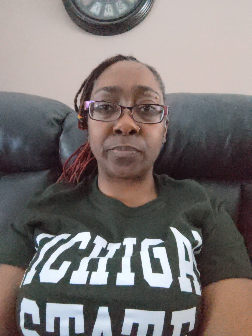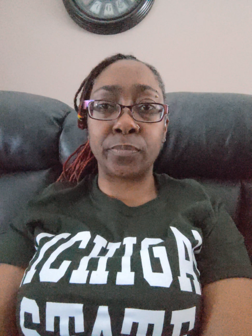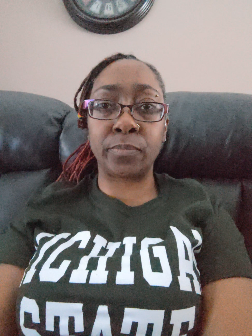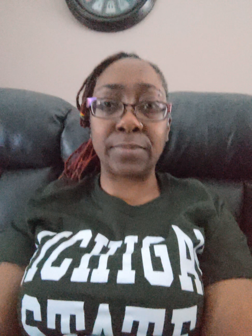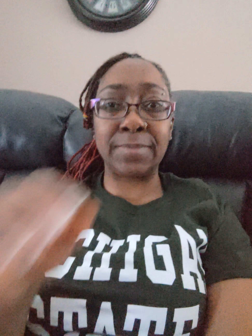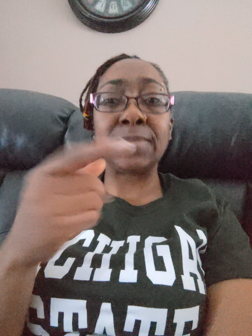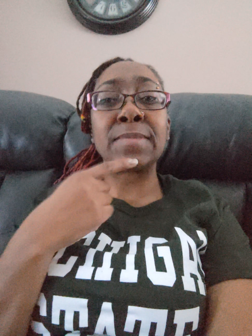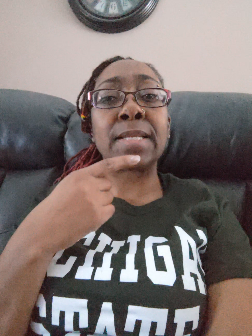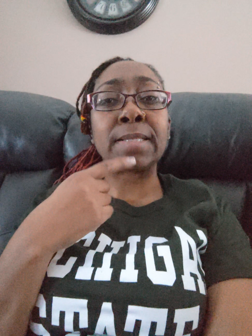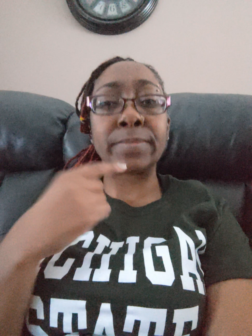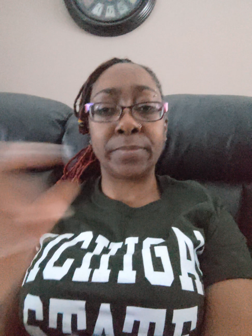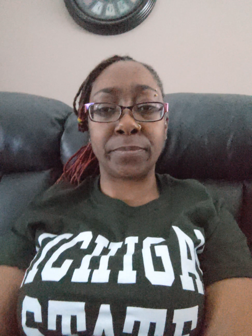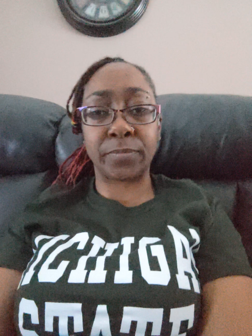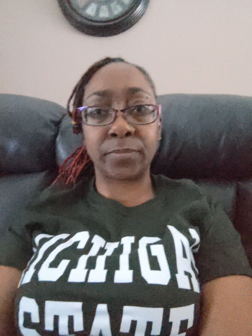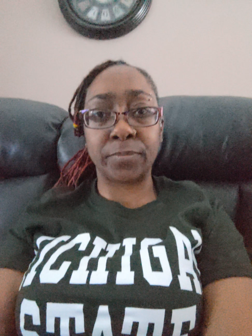say